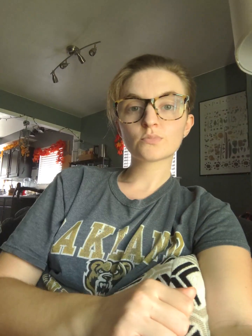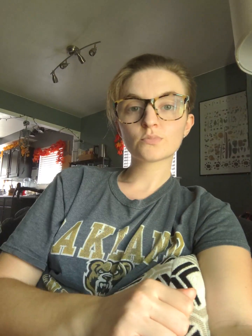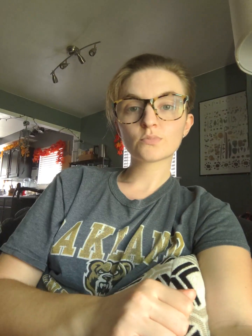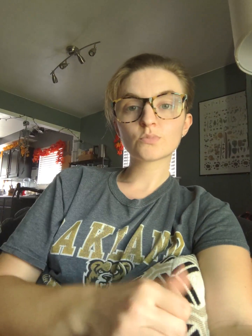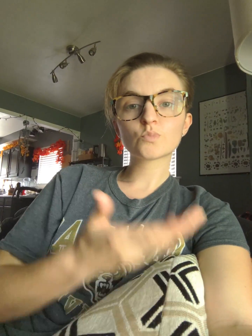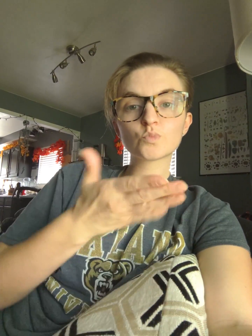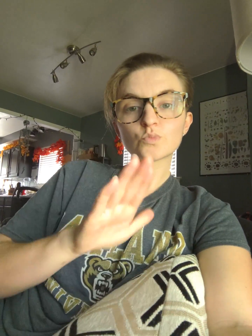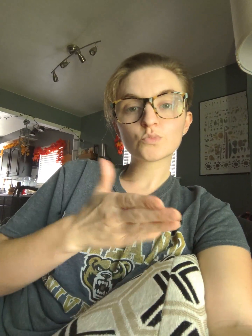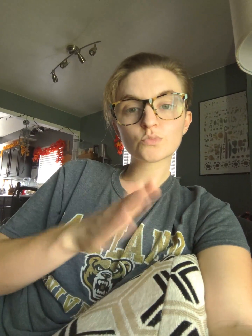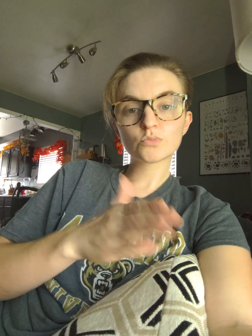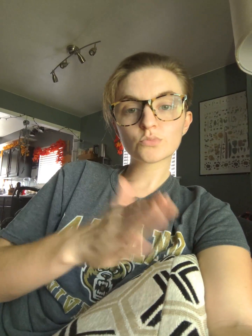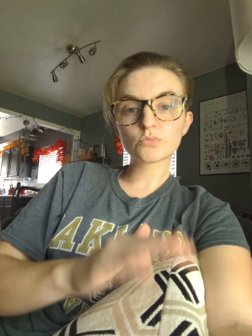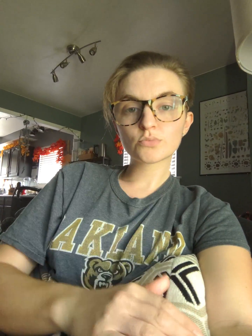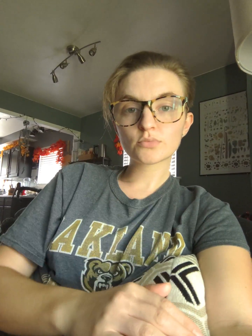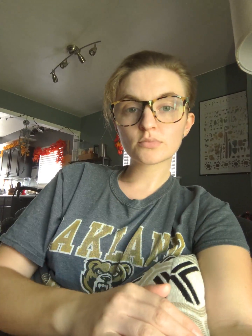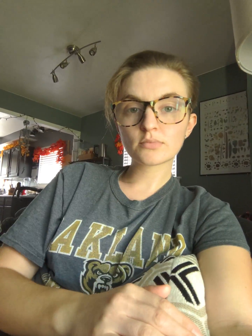cook